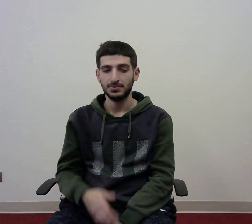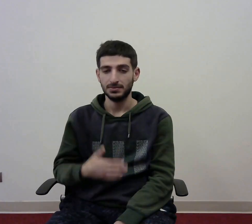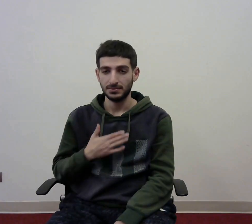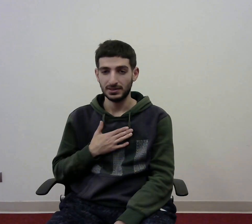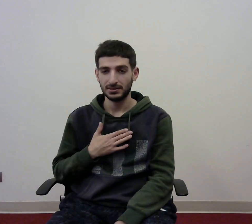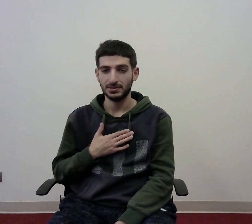mən